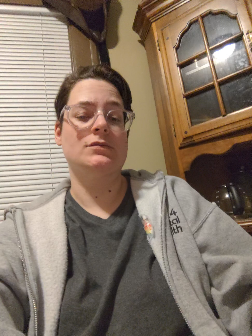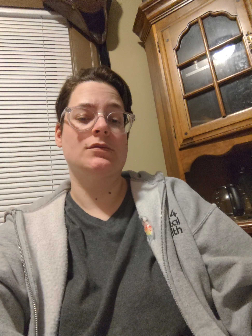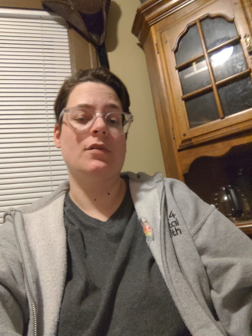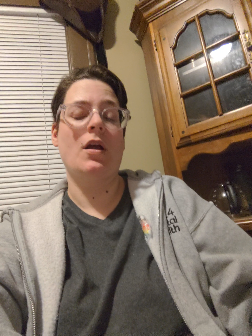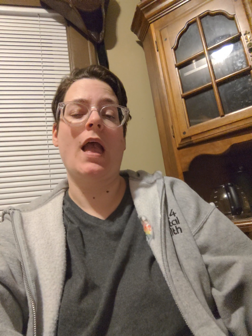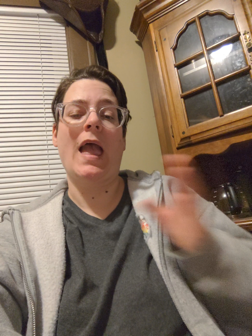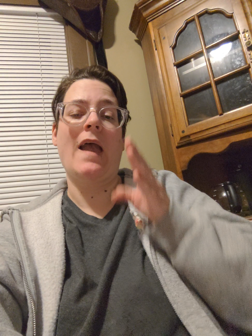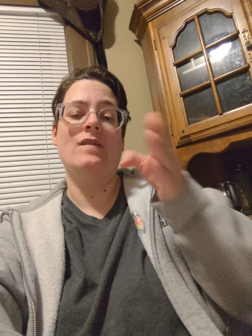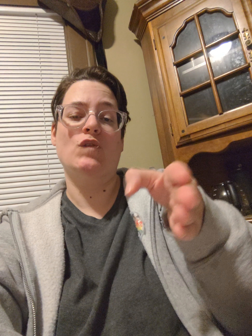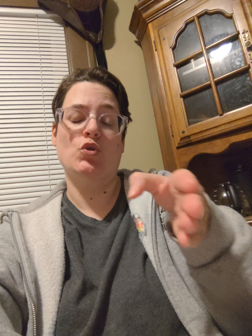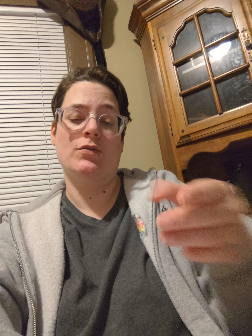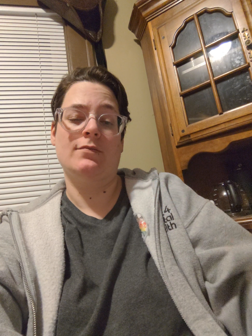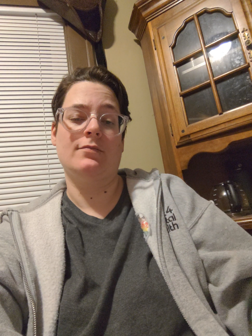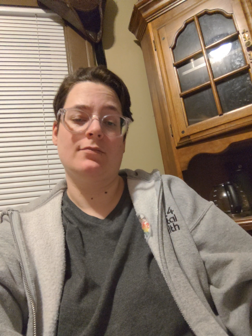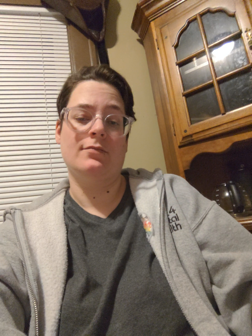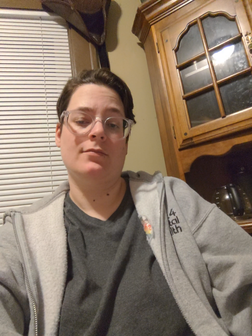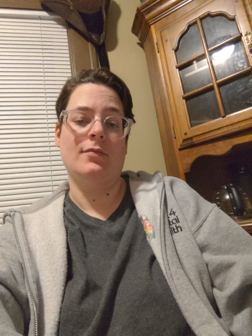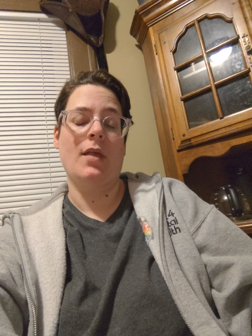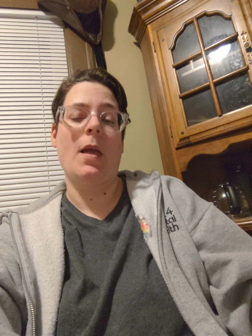after